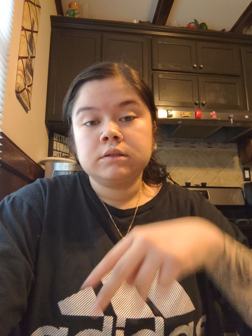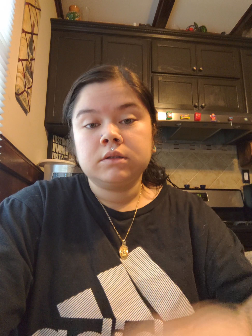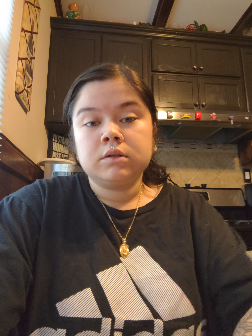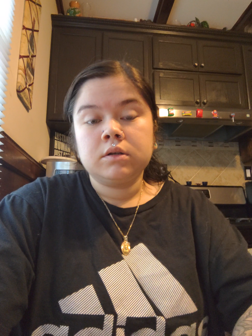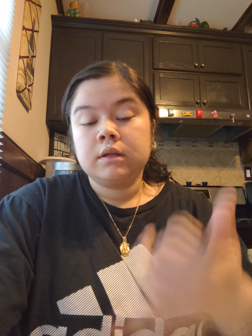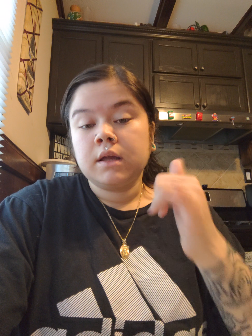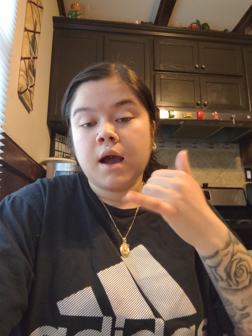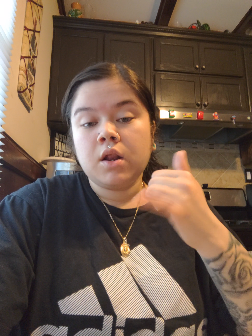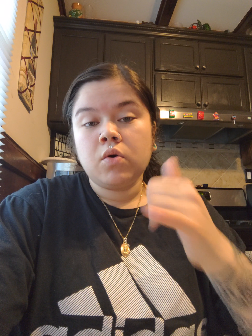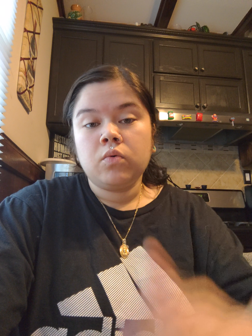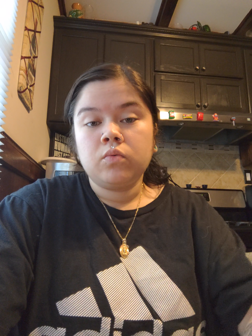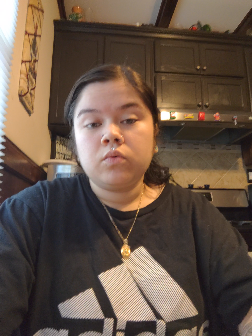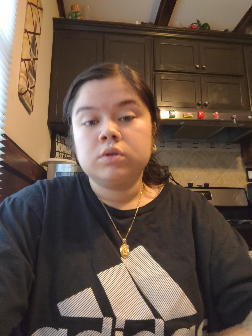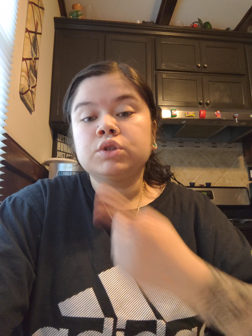yellow